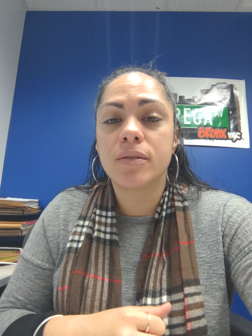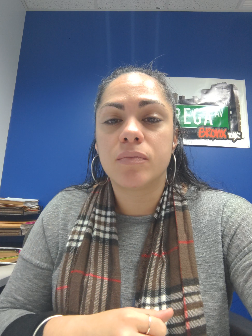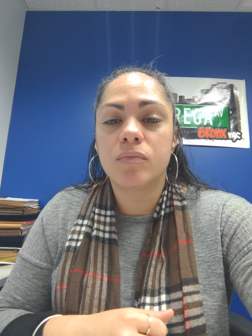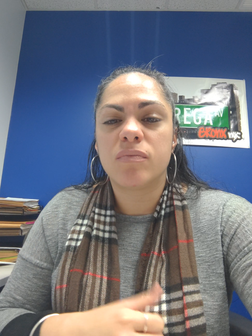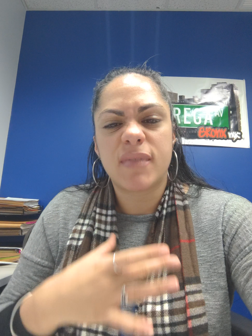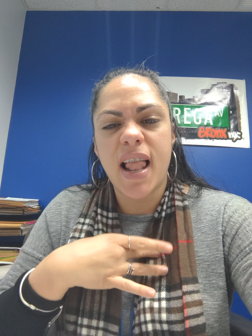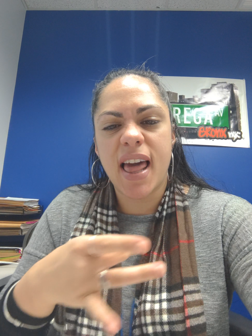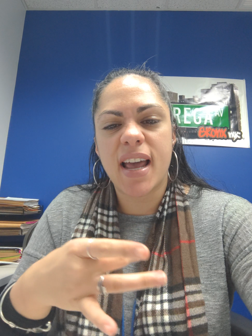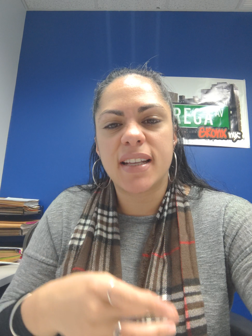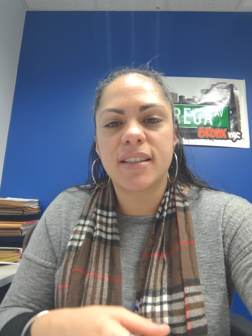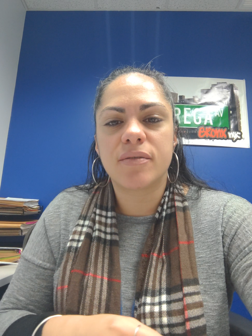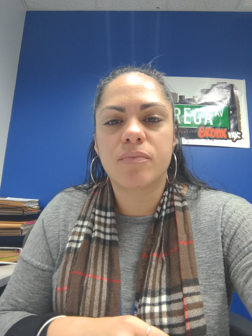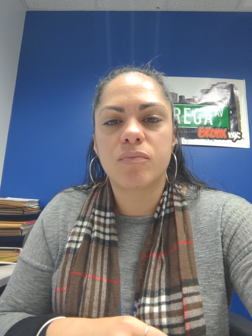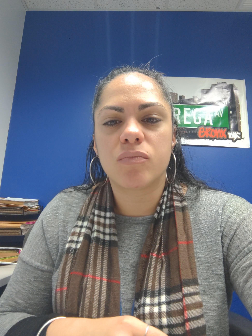like